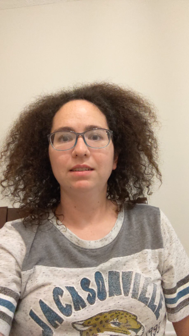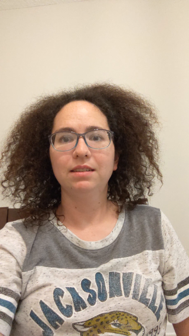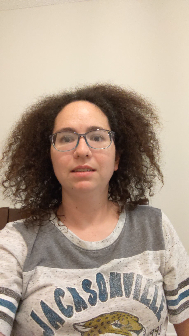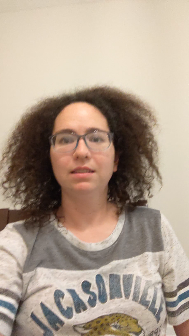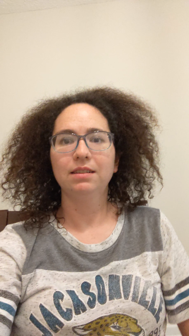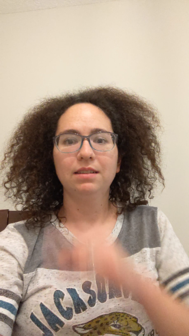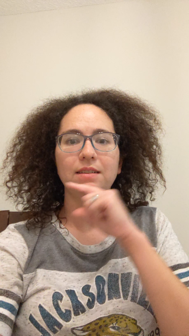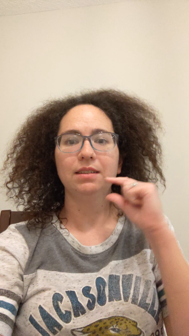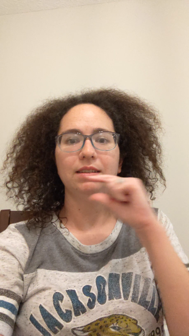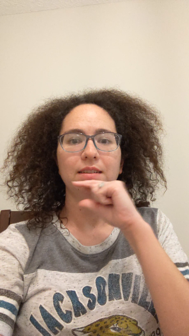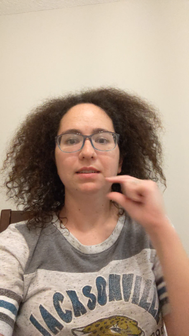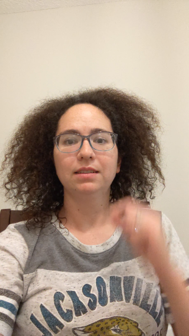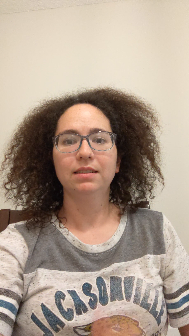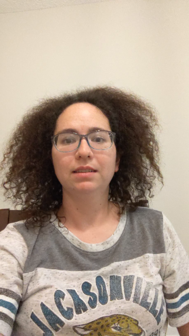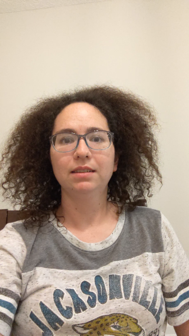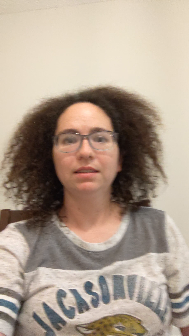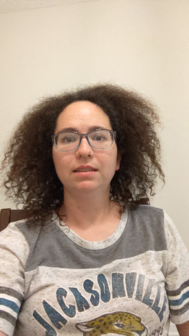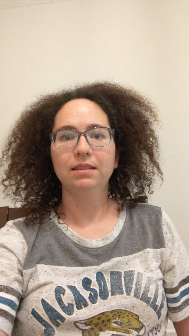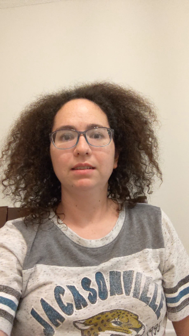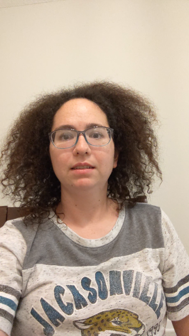glue